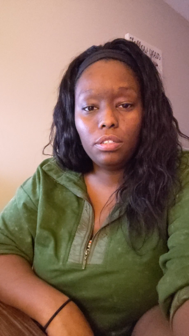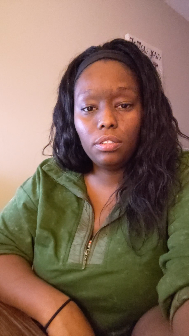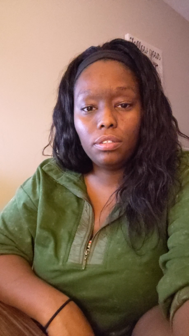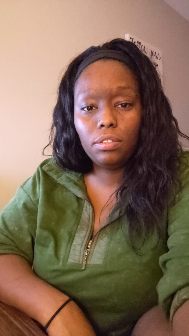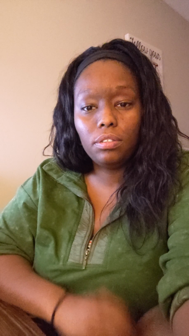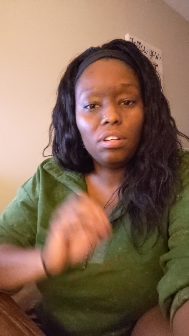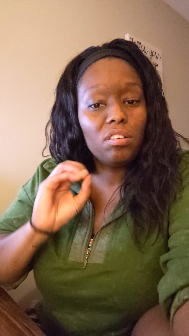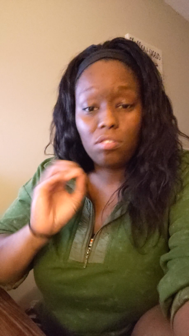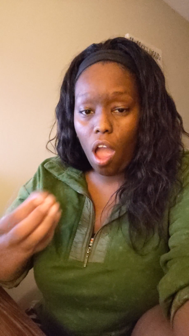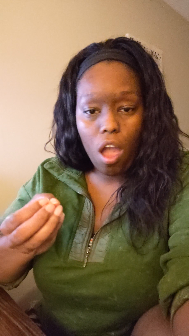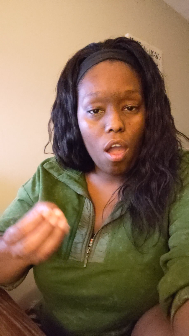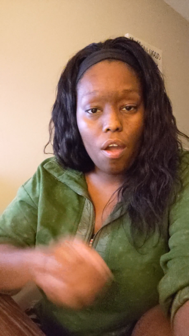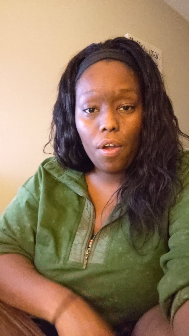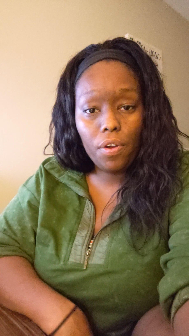none